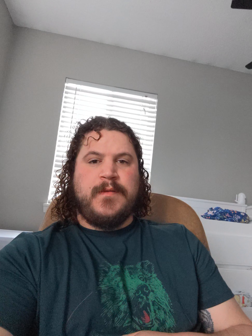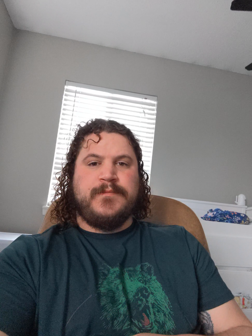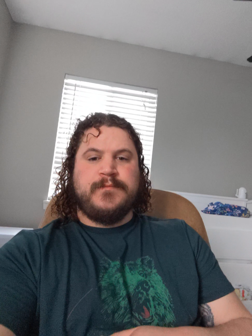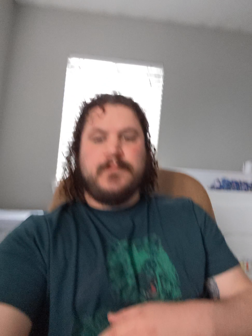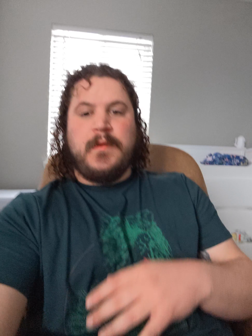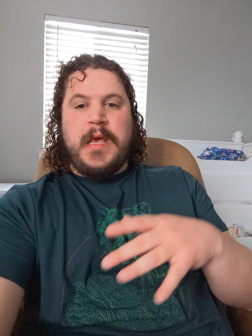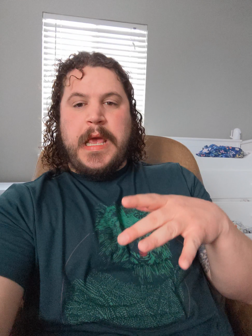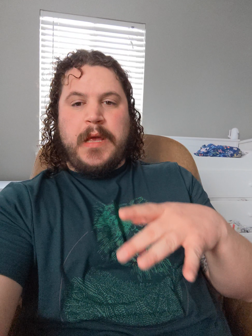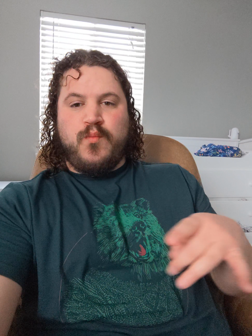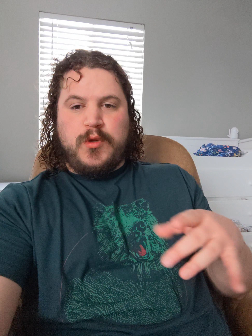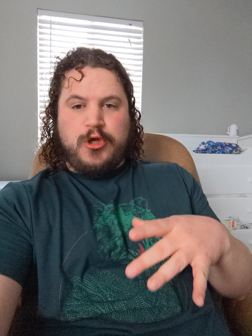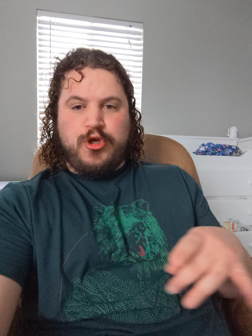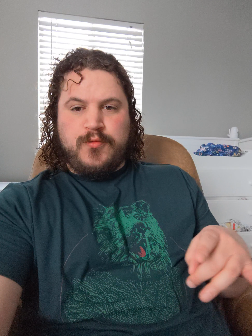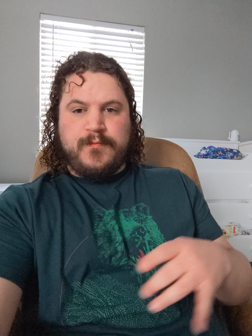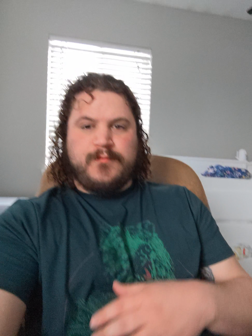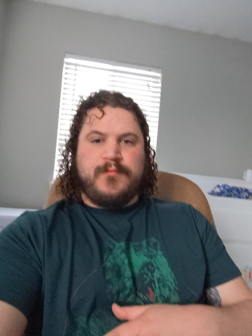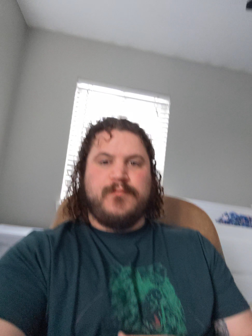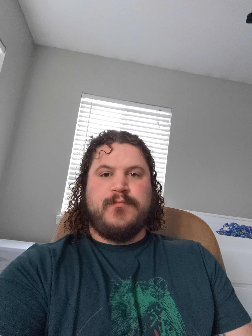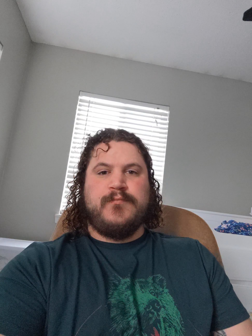underwear